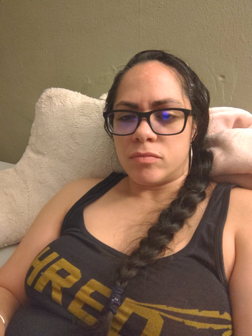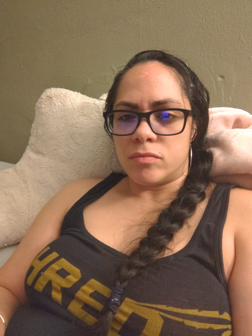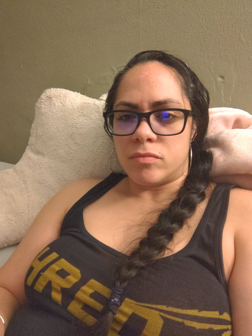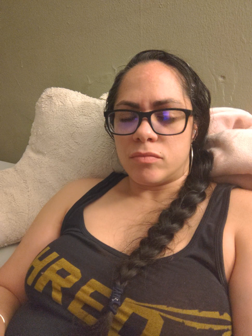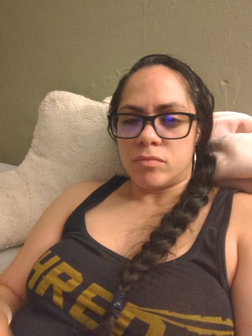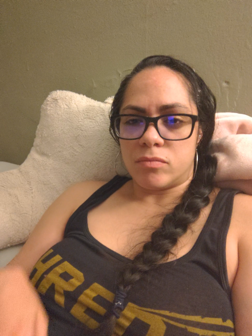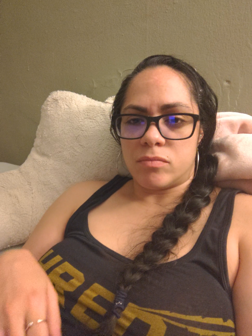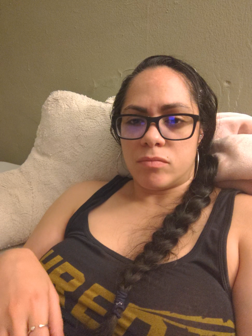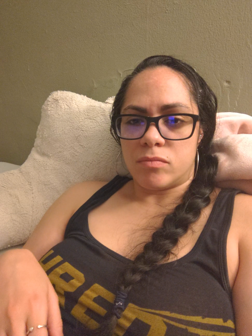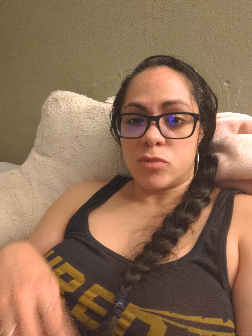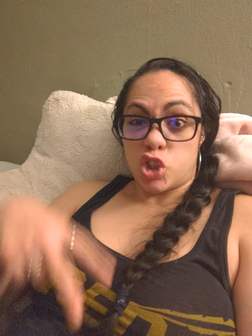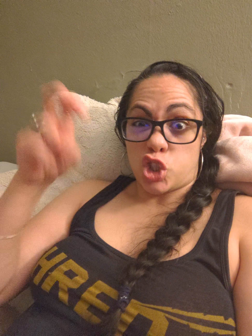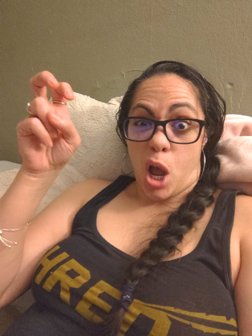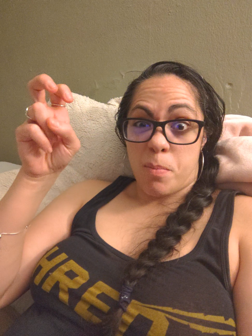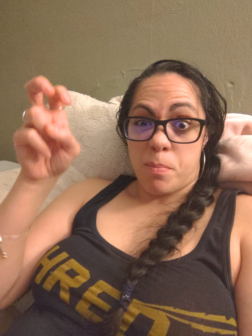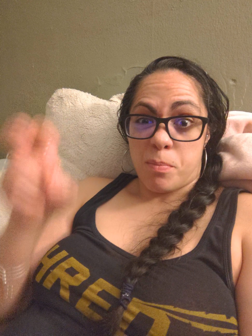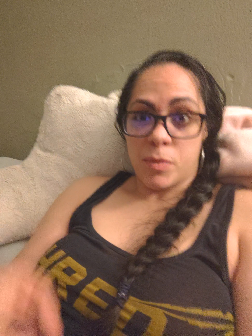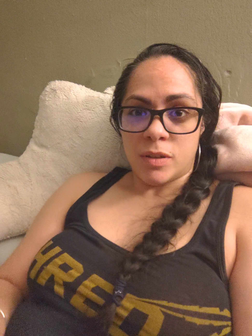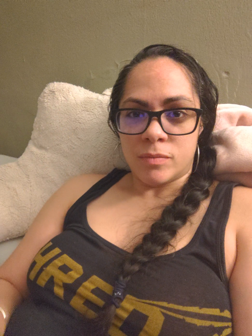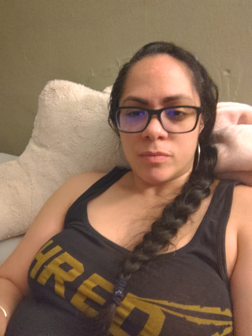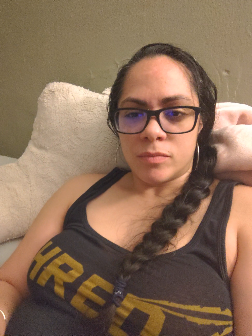jump